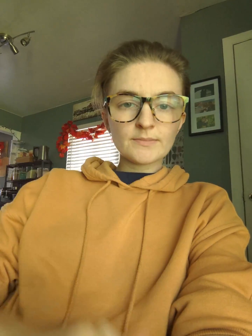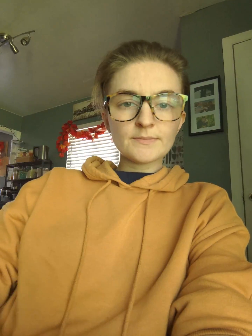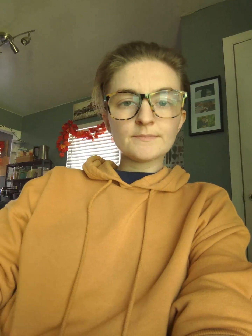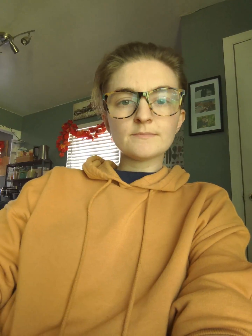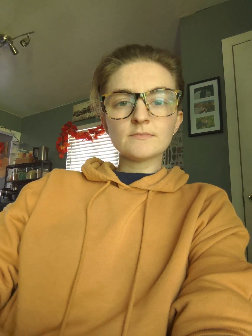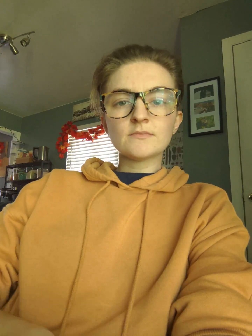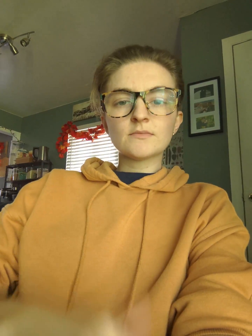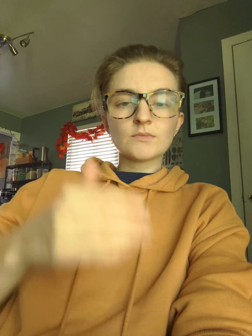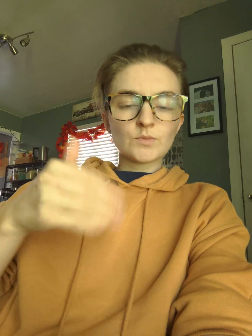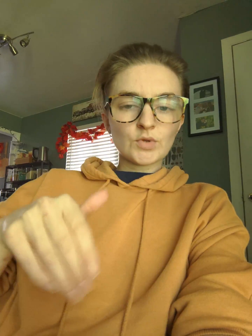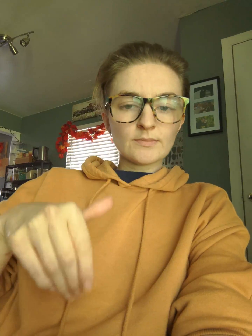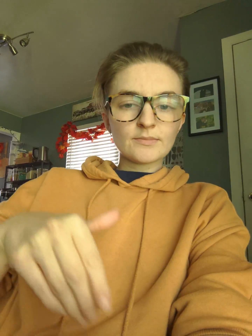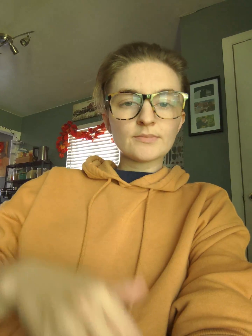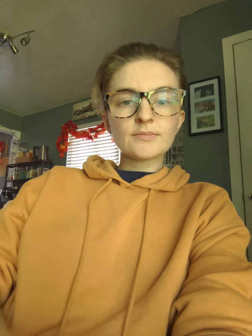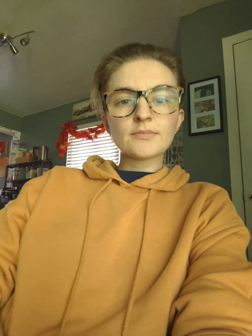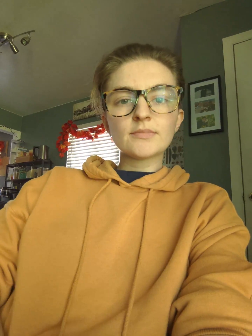shorts